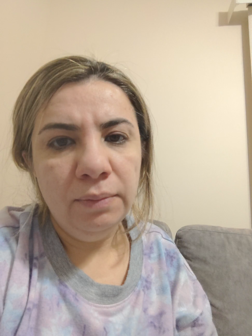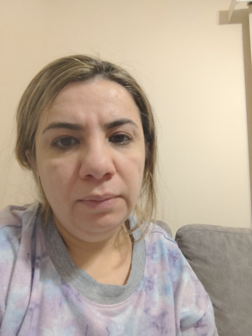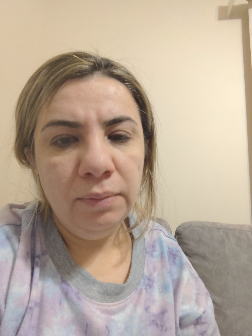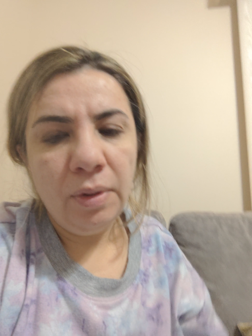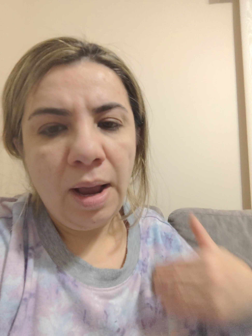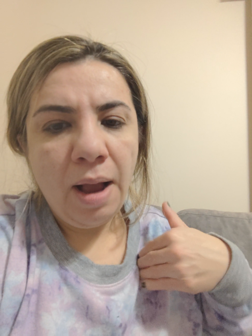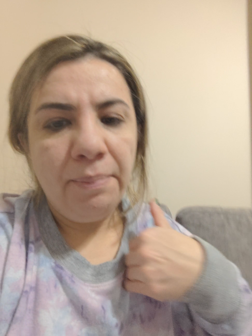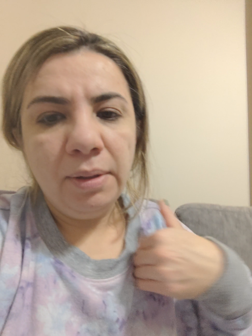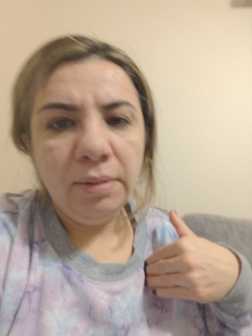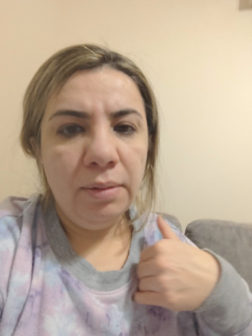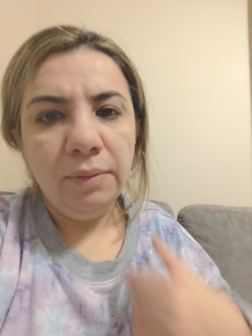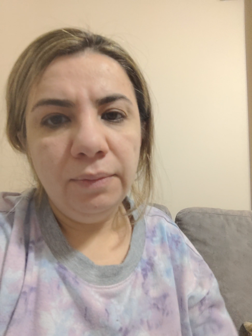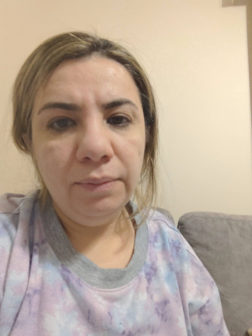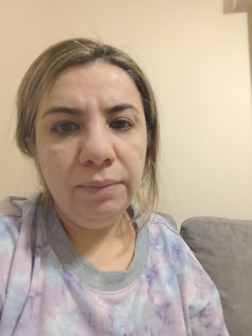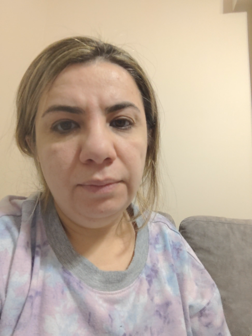animal